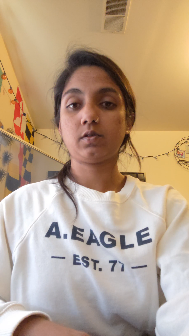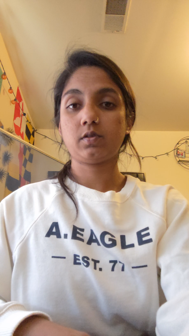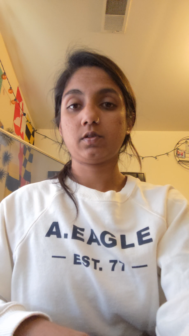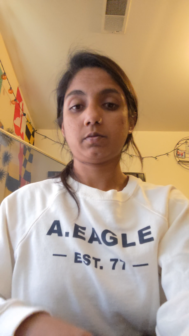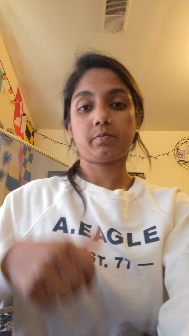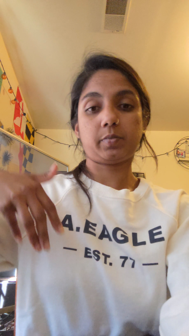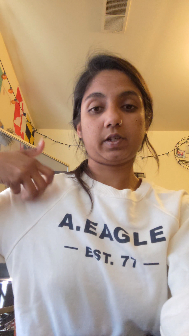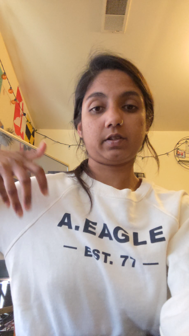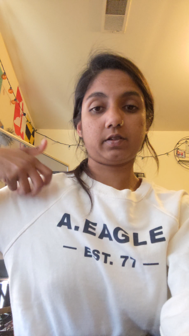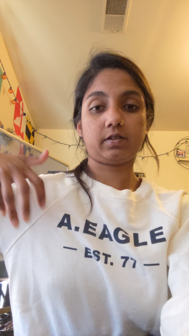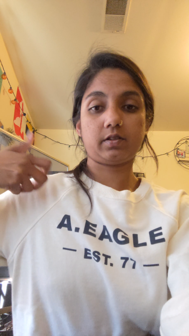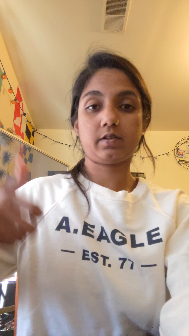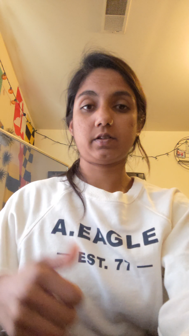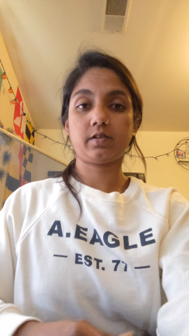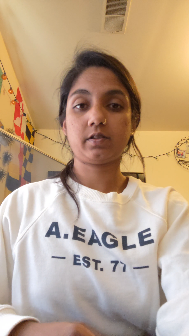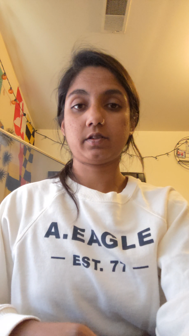monkey